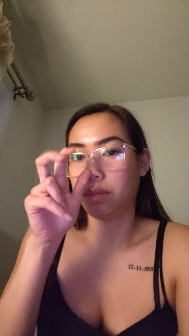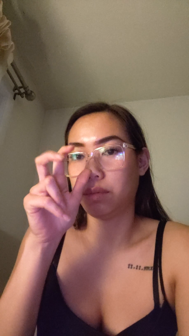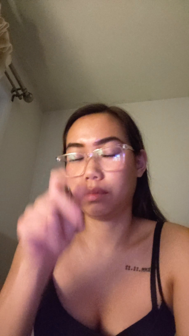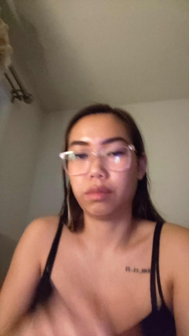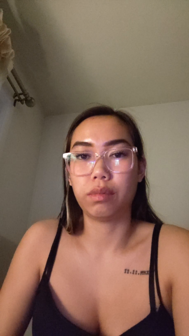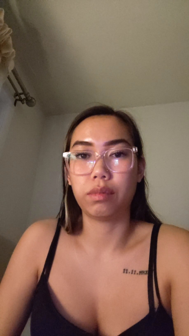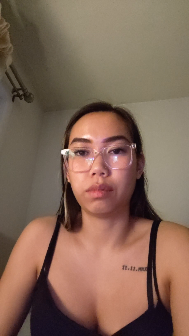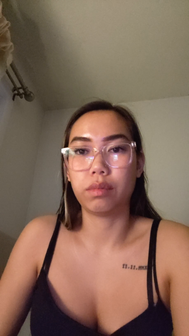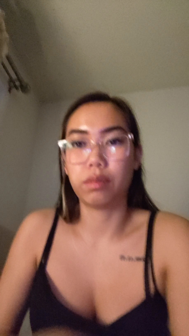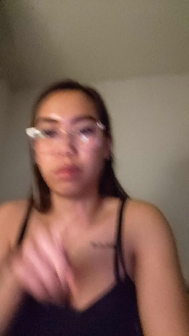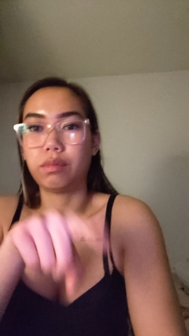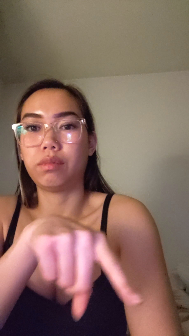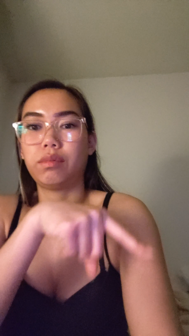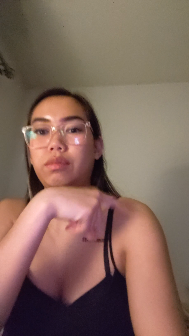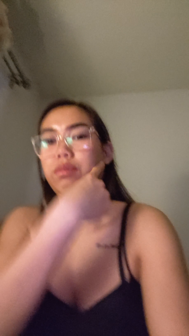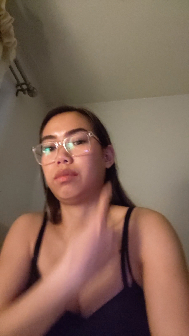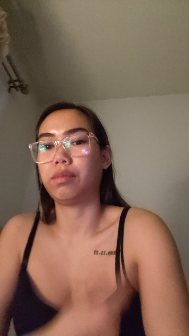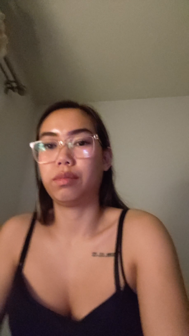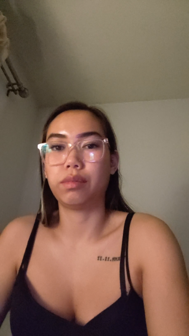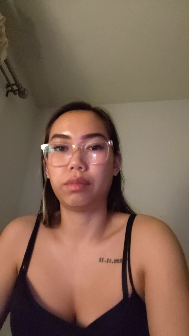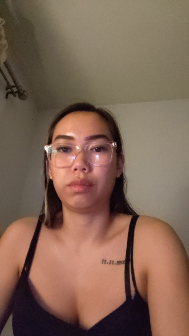long